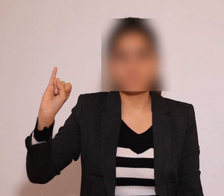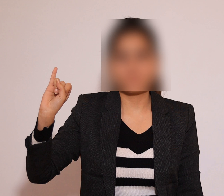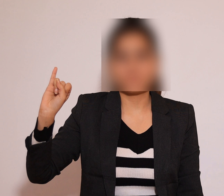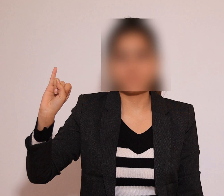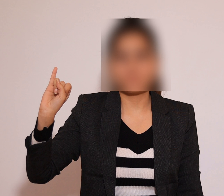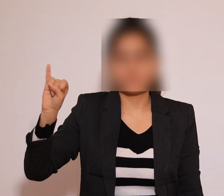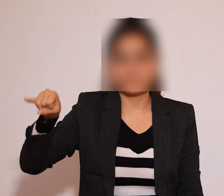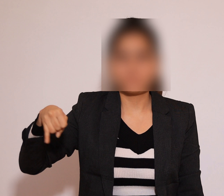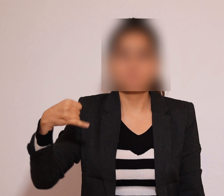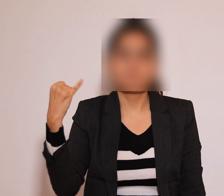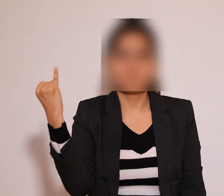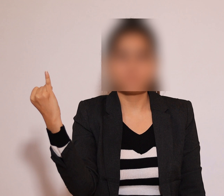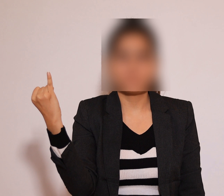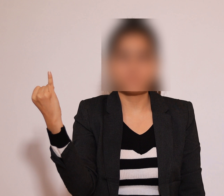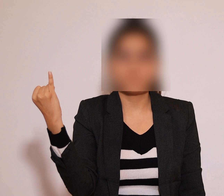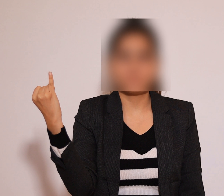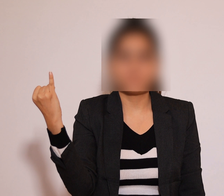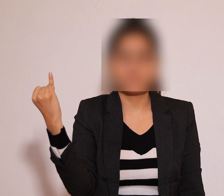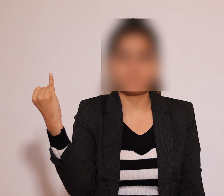ج